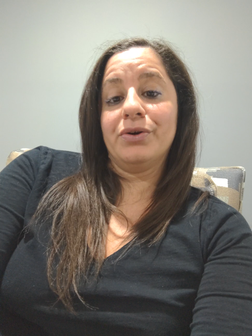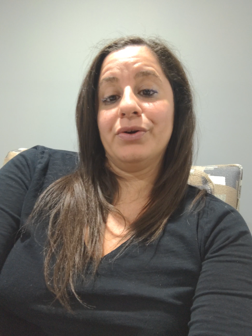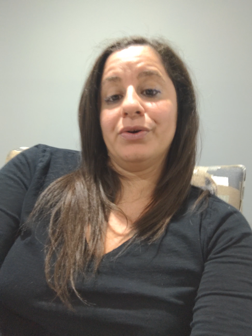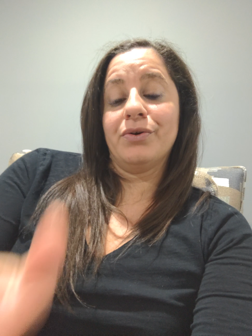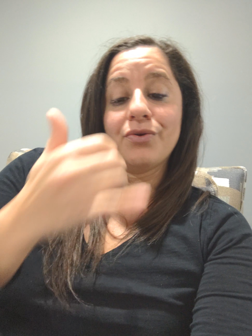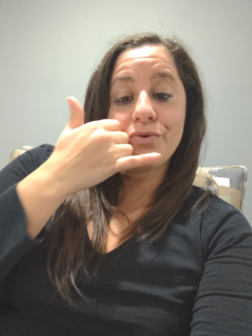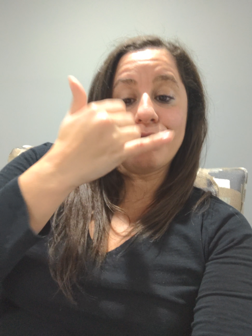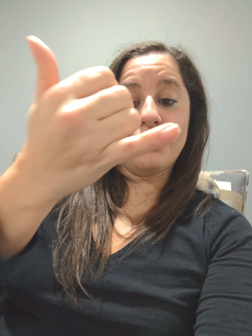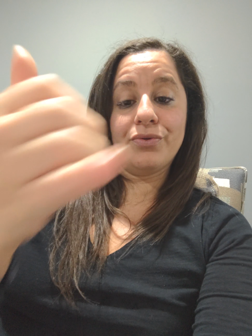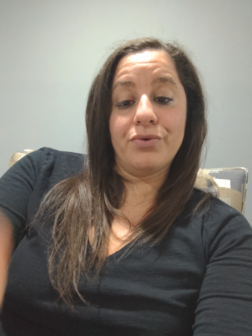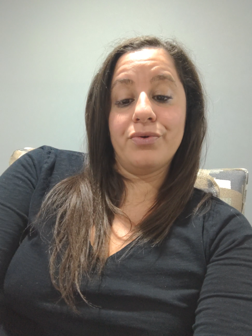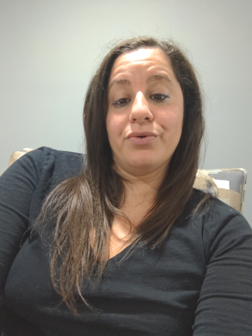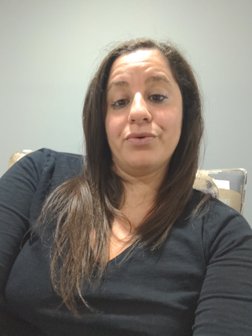call on the phone